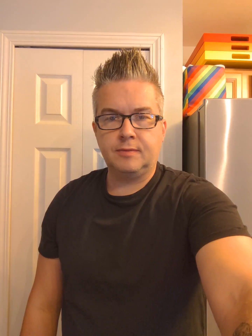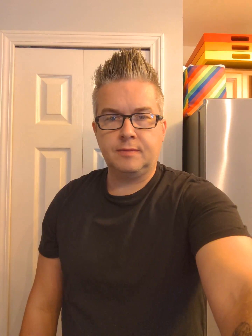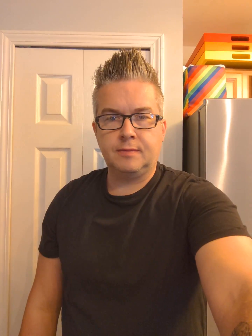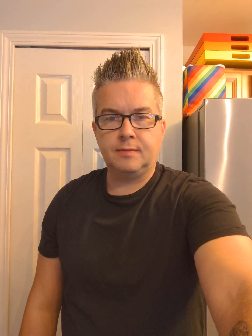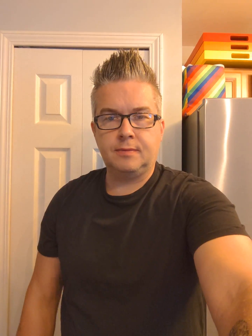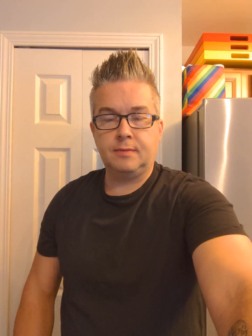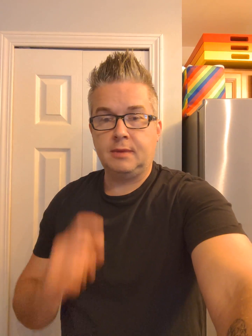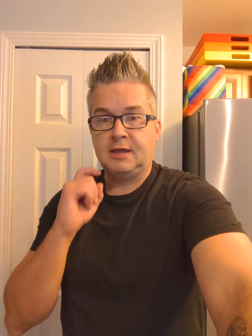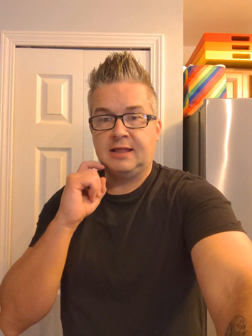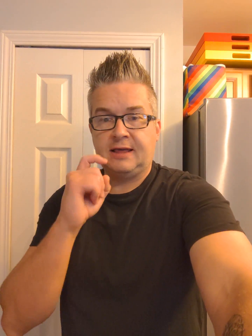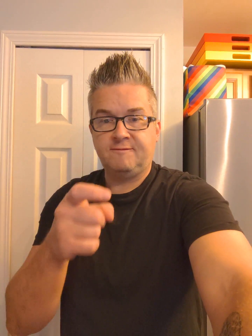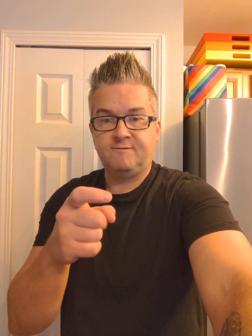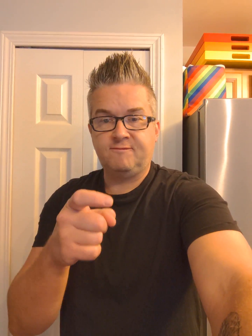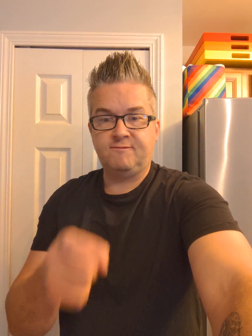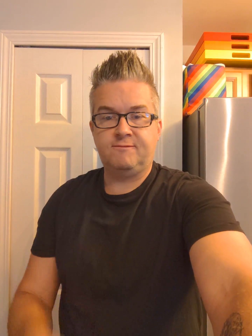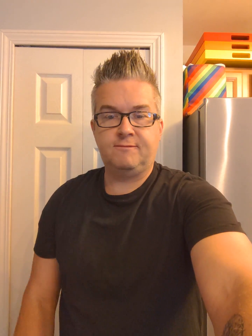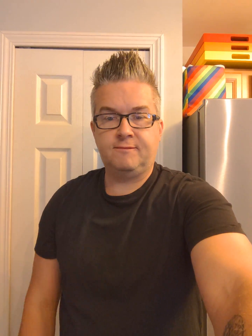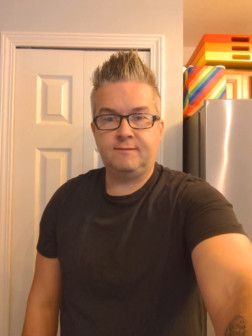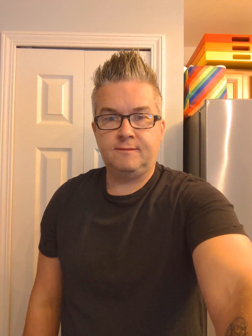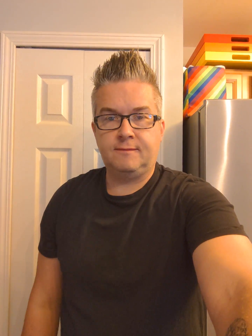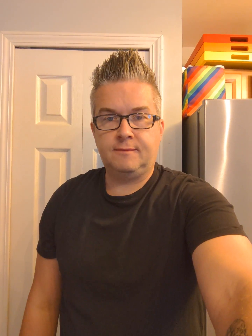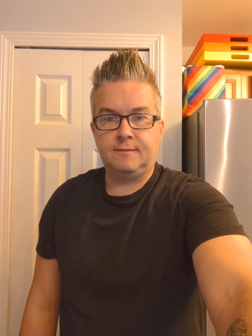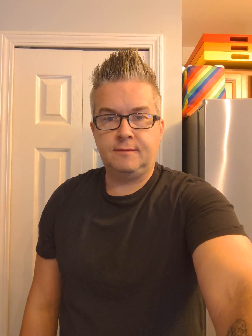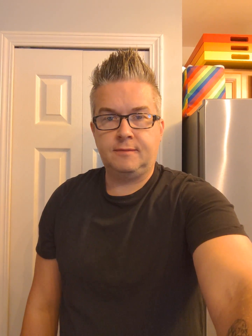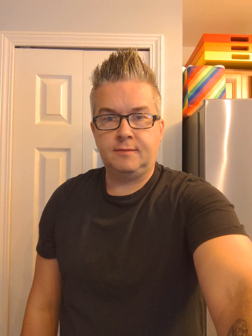present